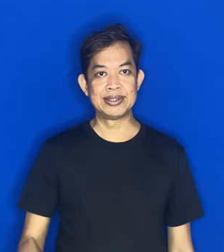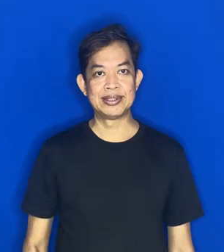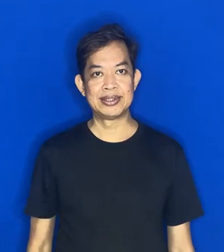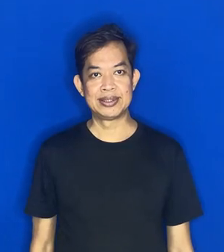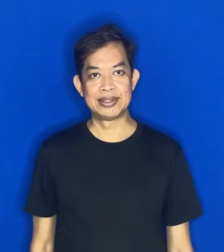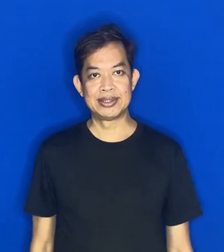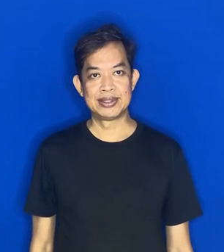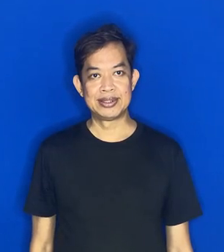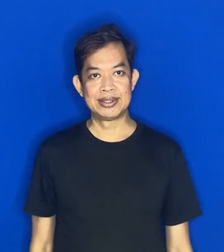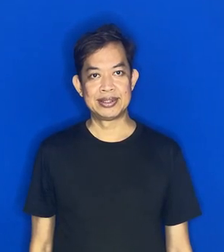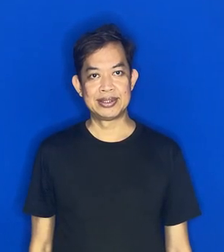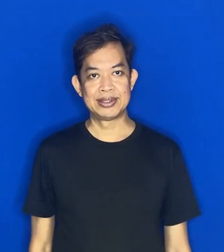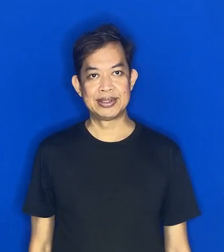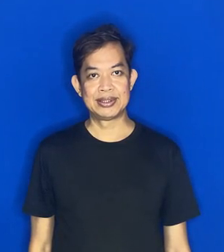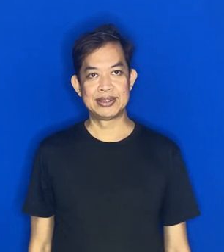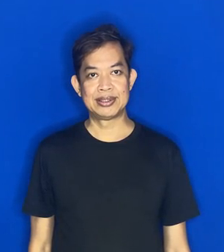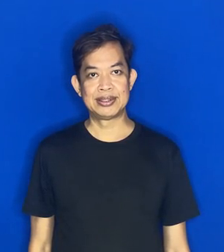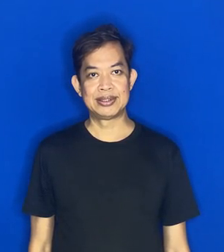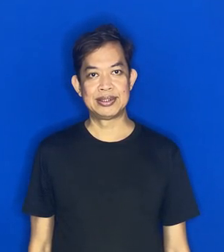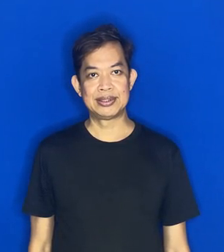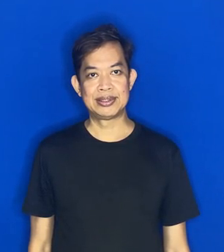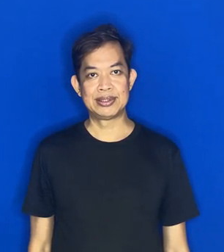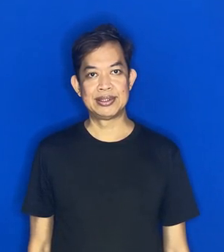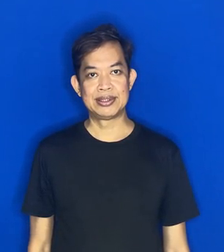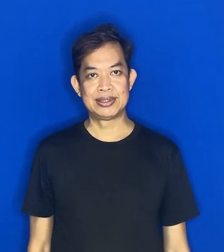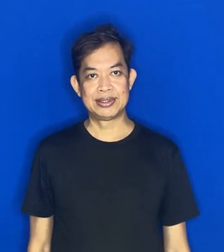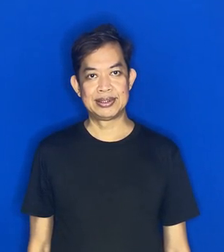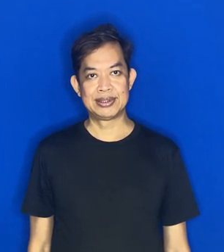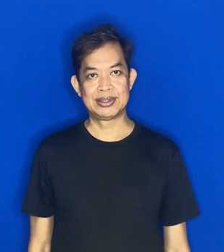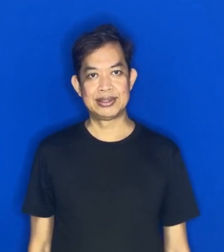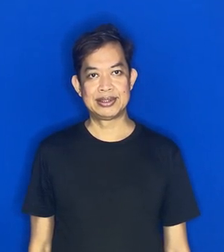eight